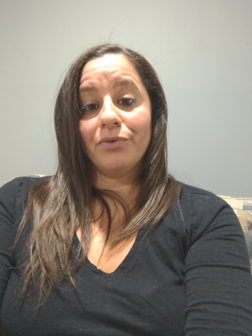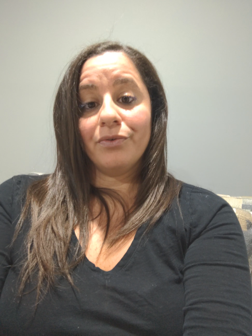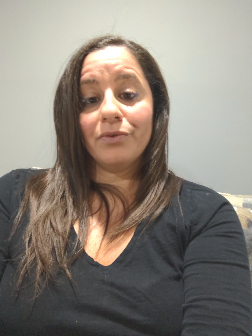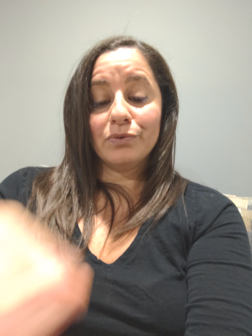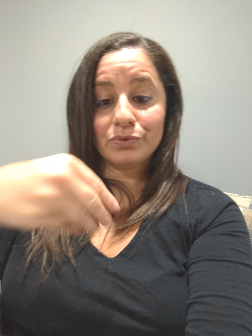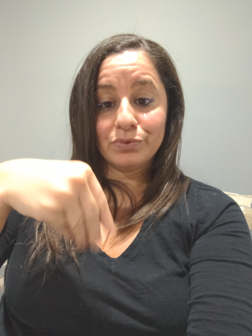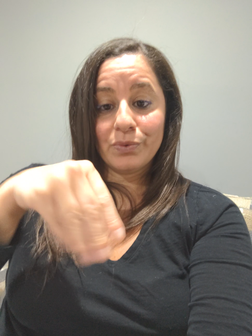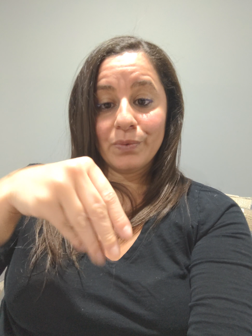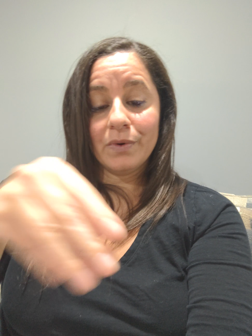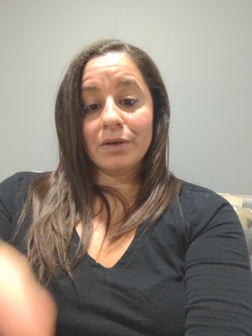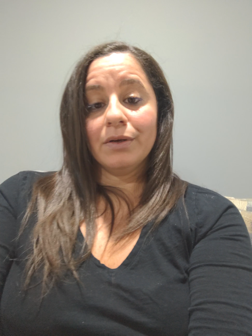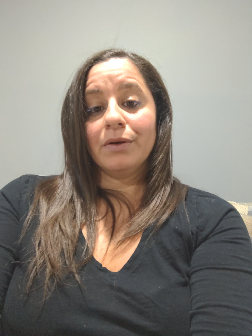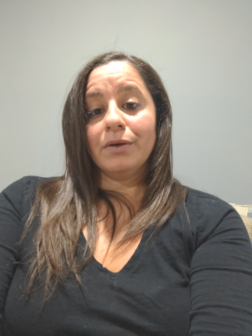store